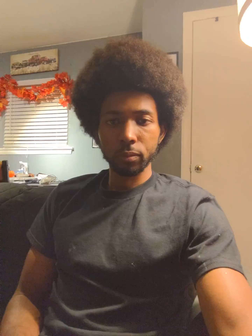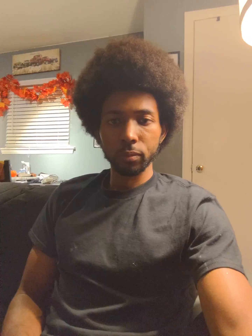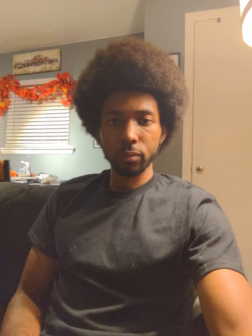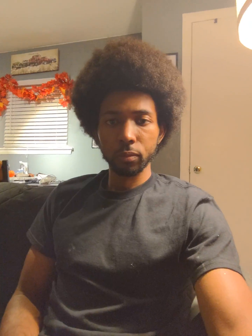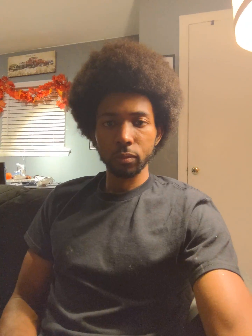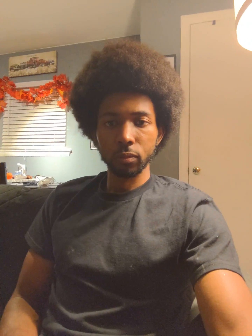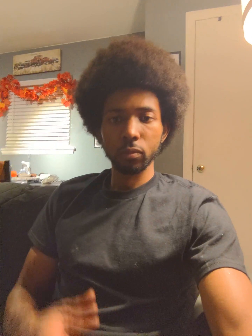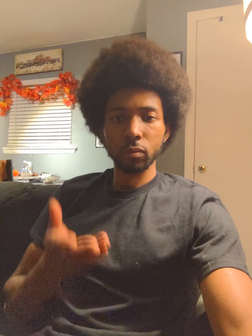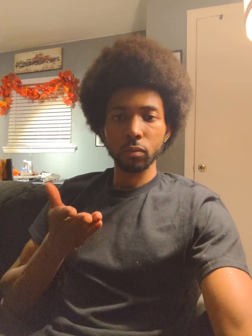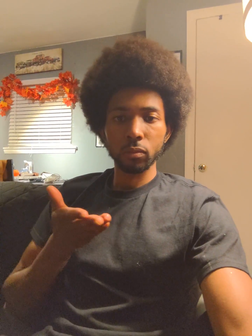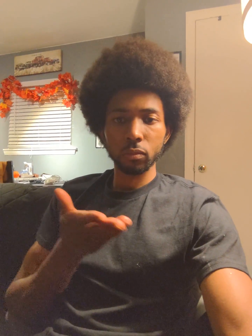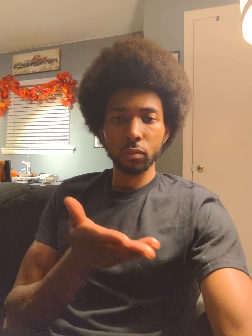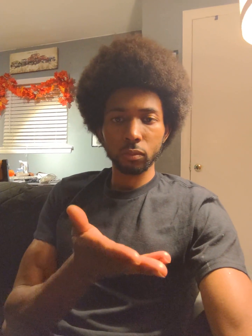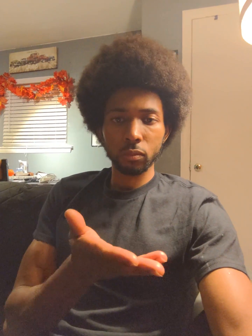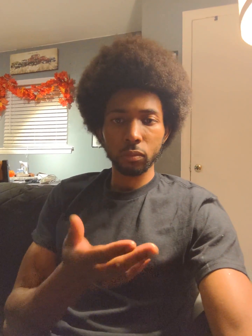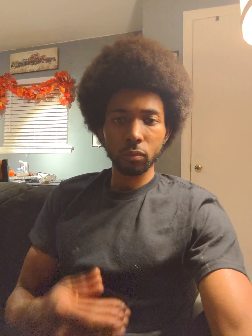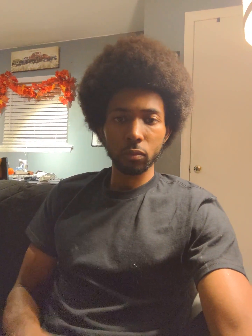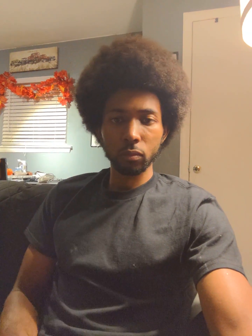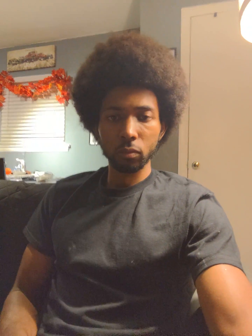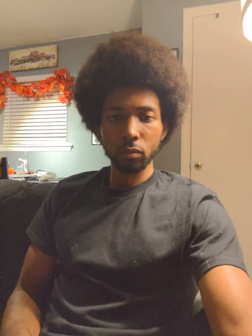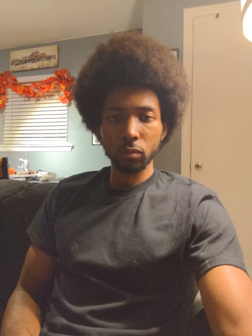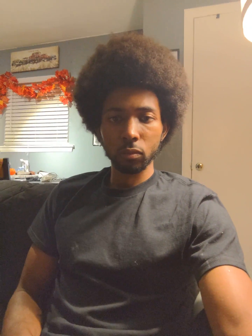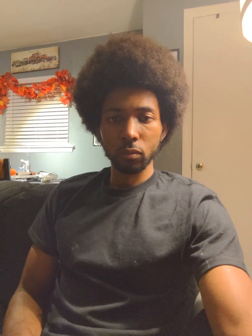oven